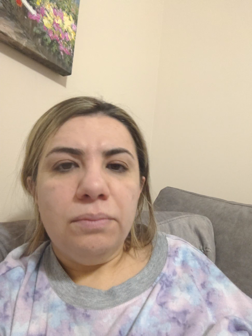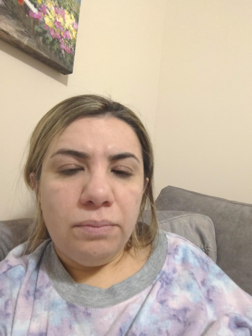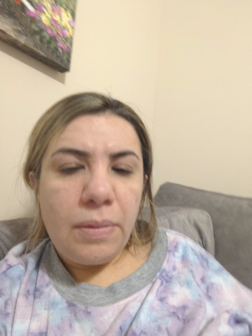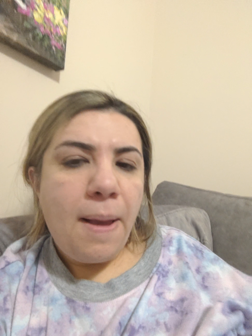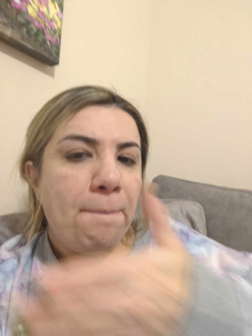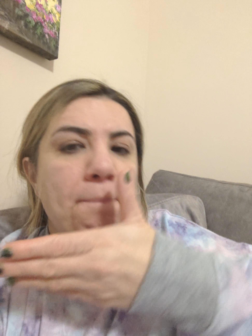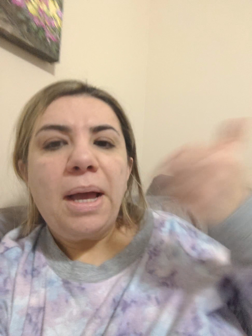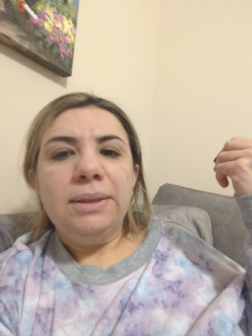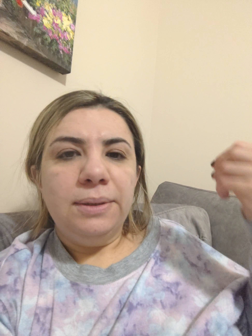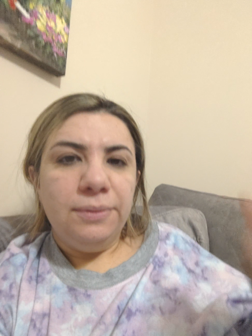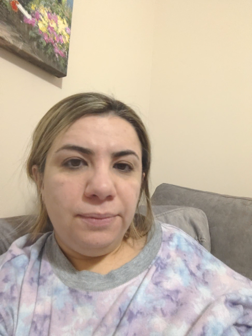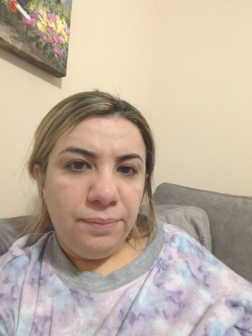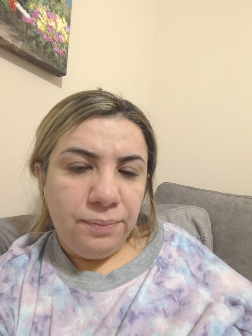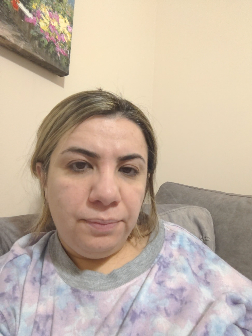better